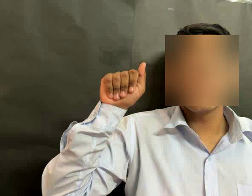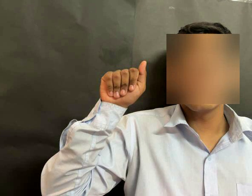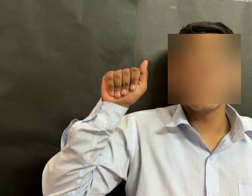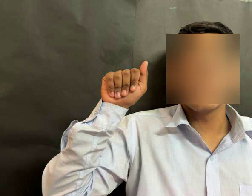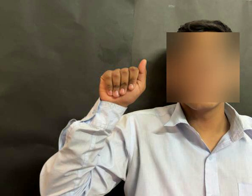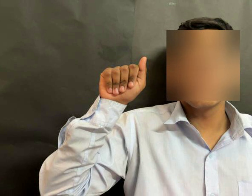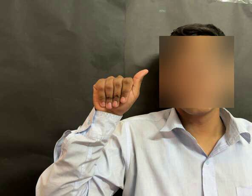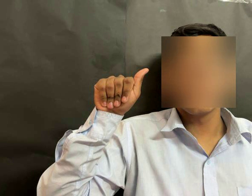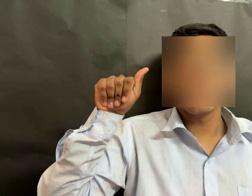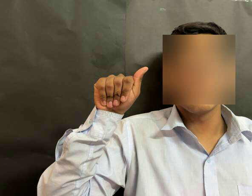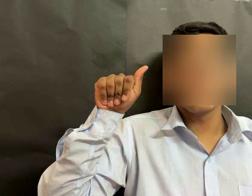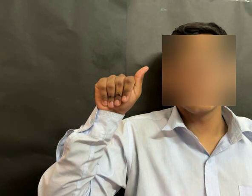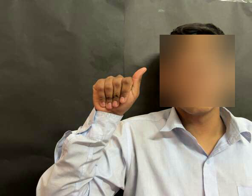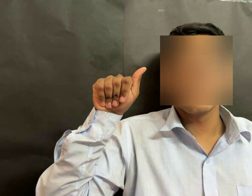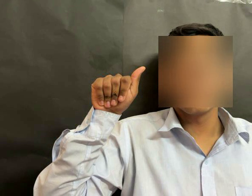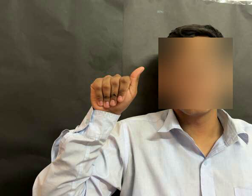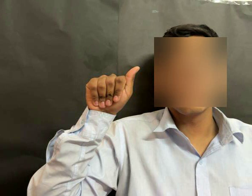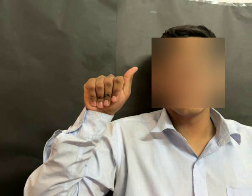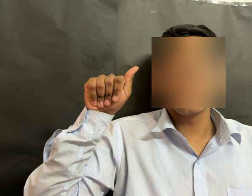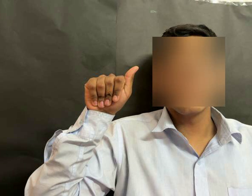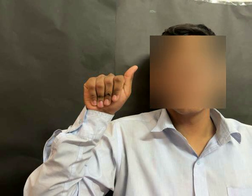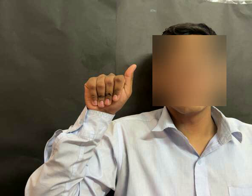A